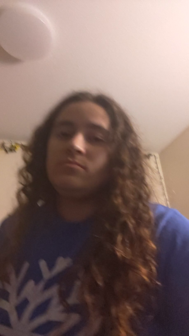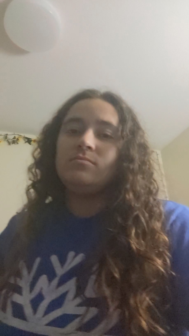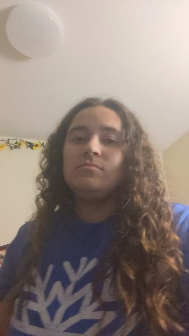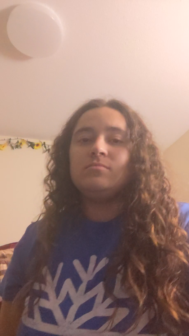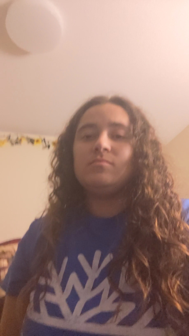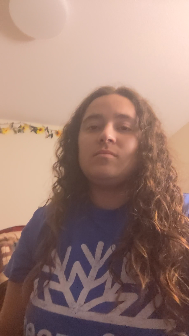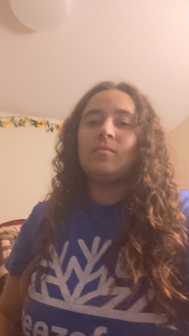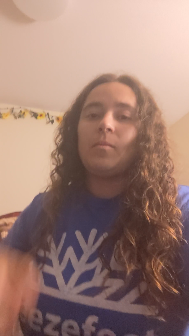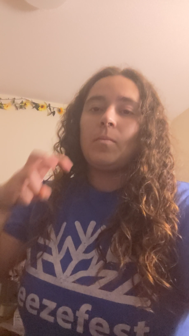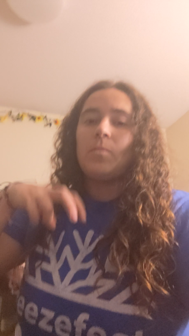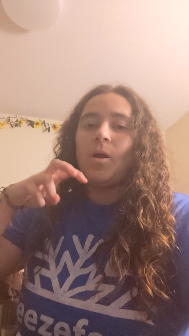potato